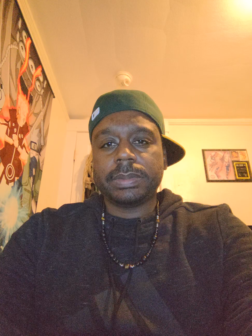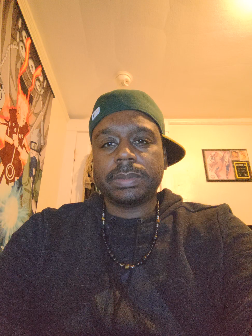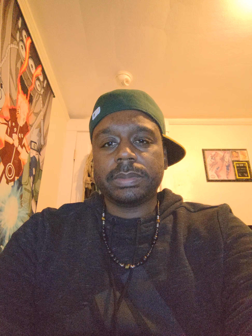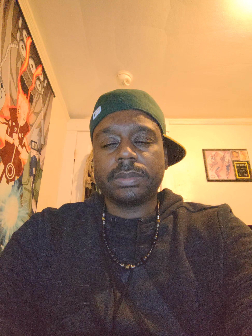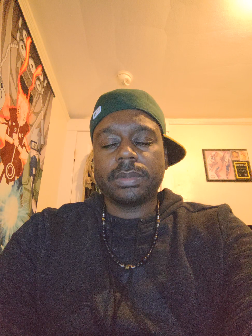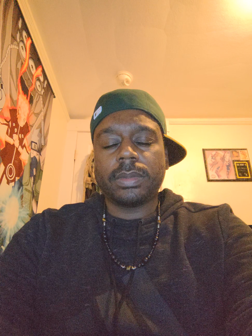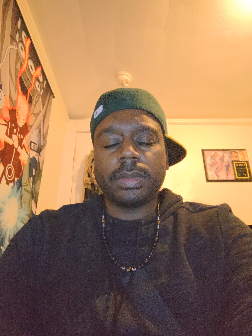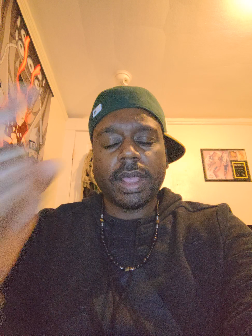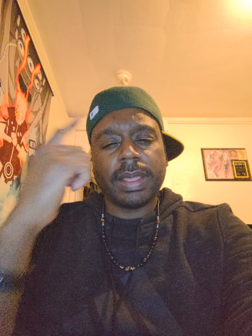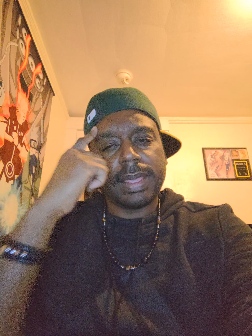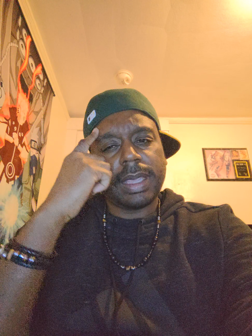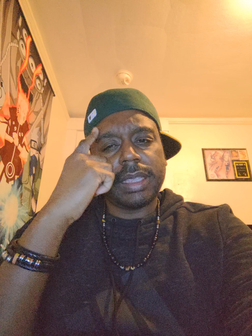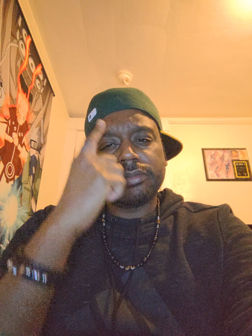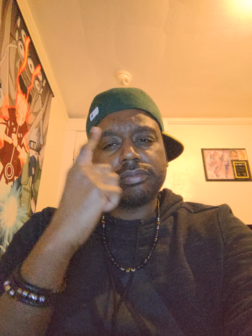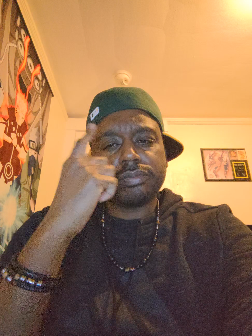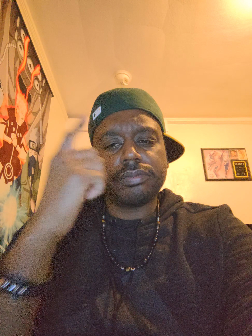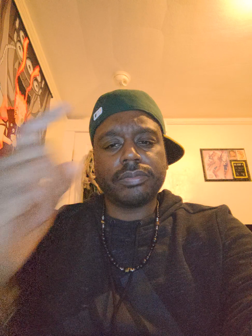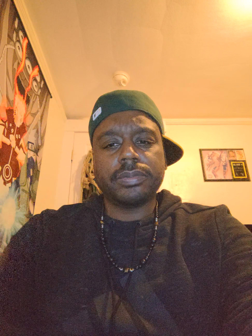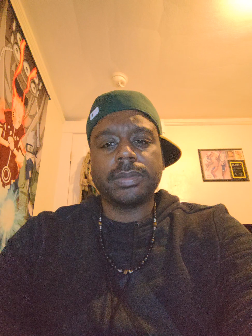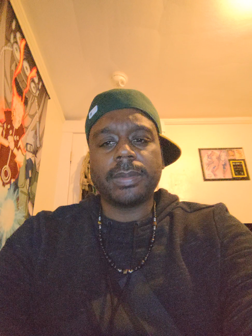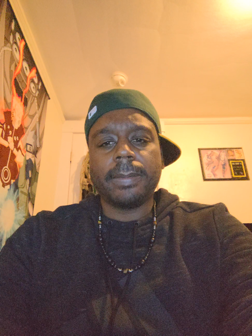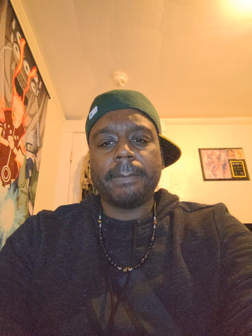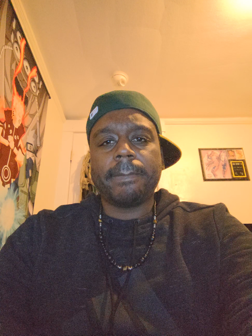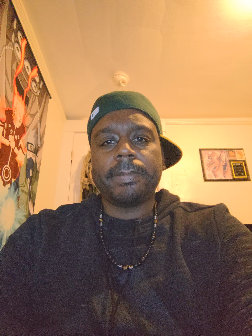think